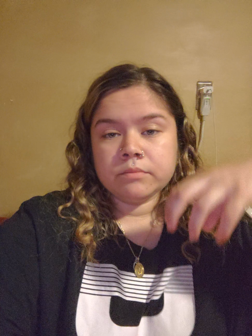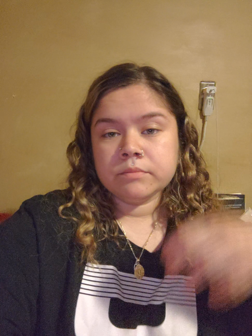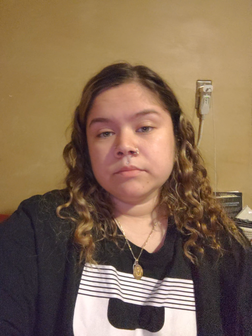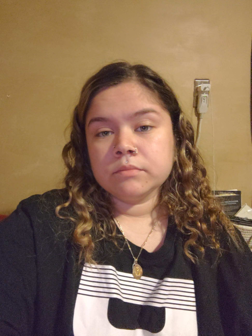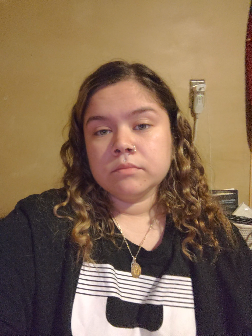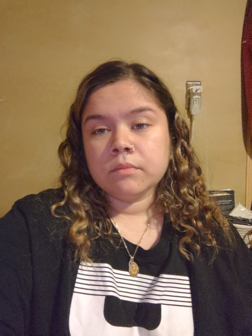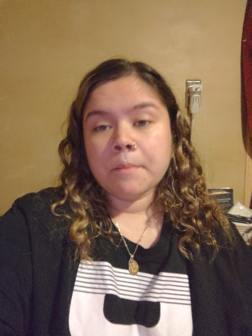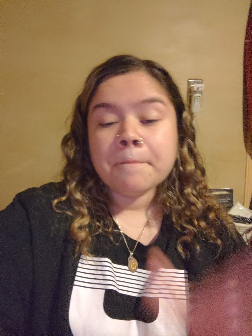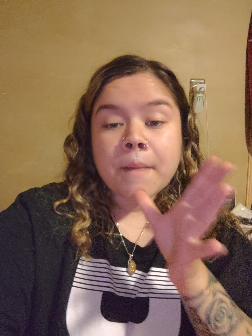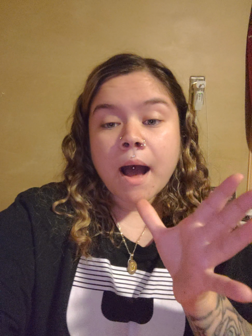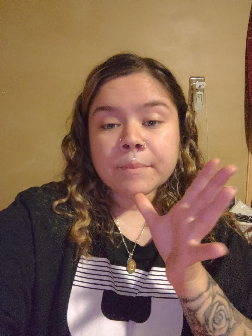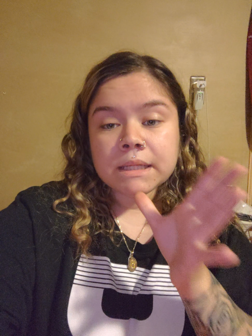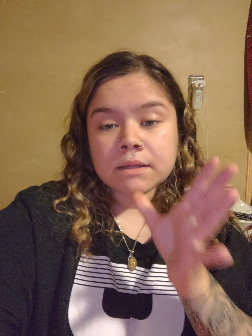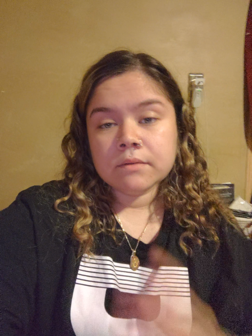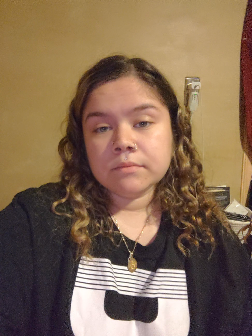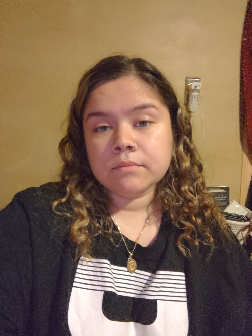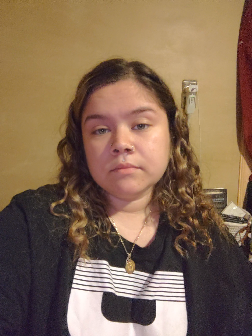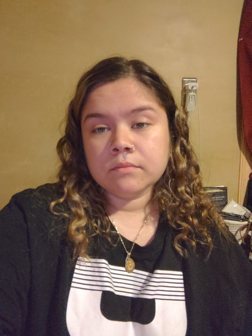mommy